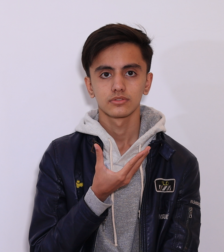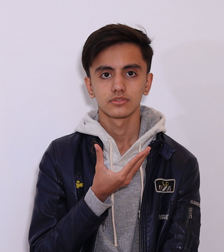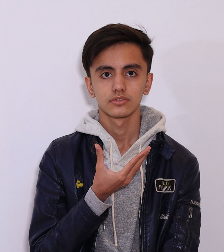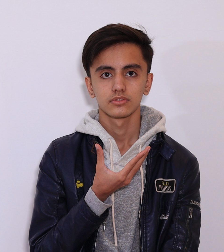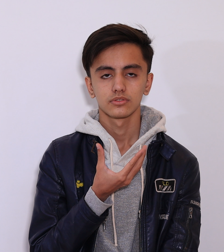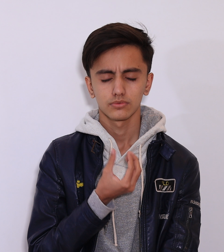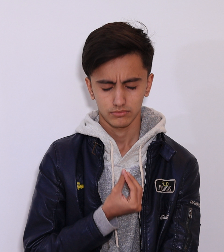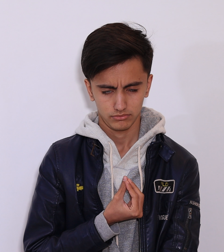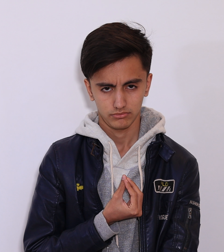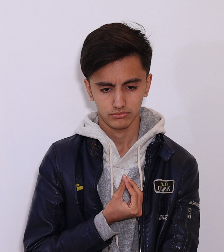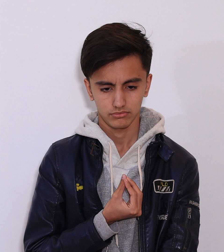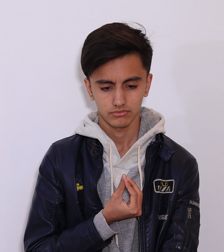sad